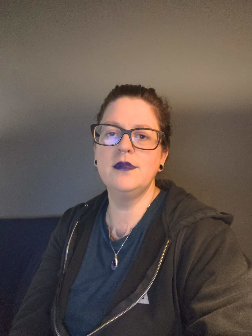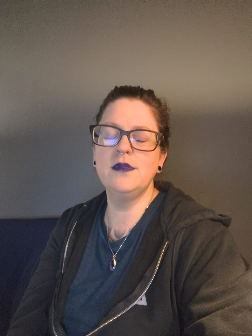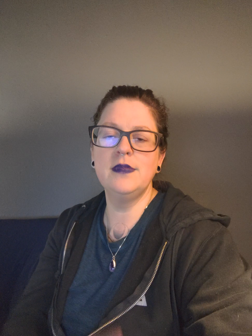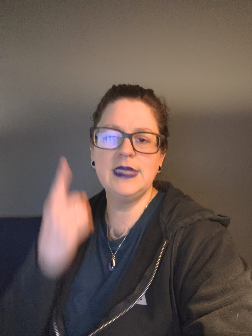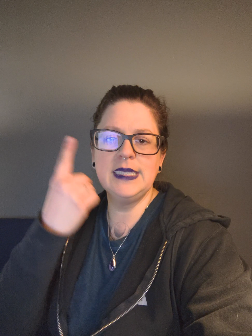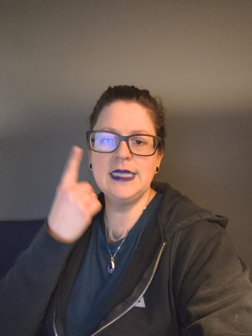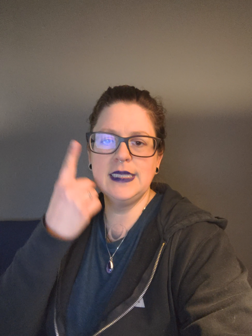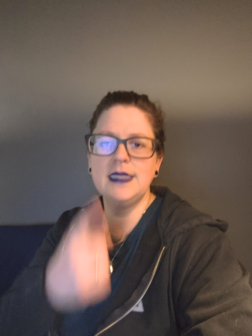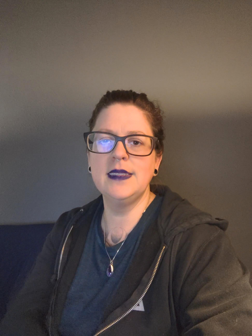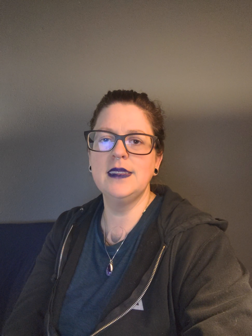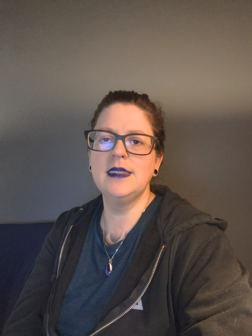think